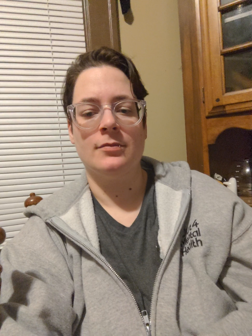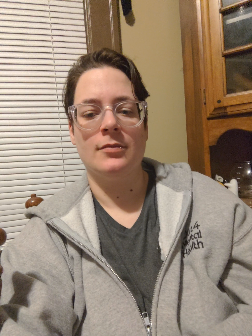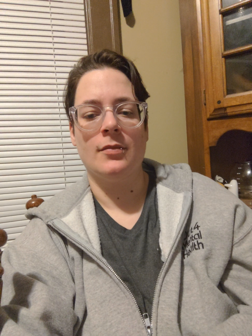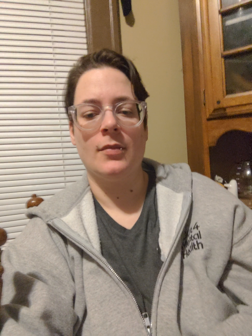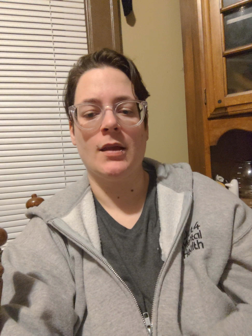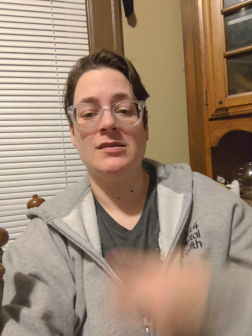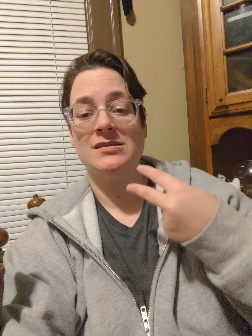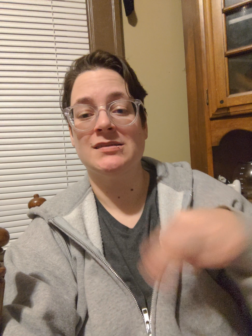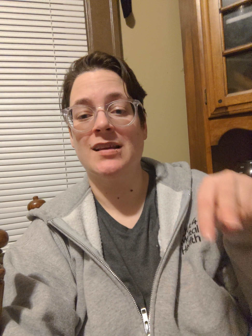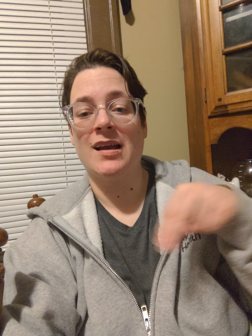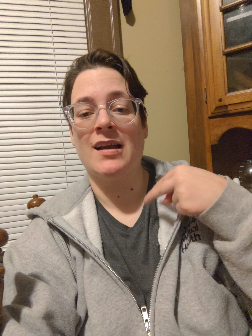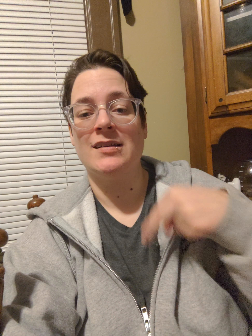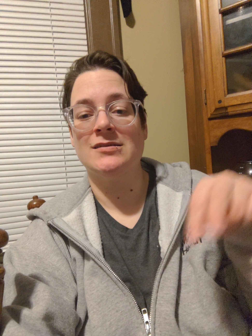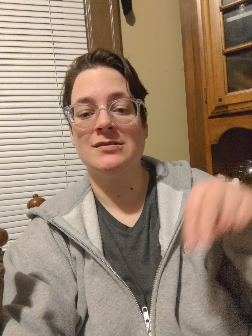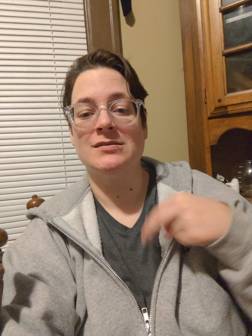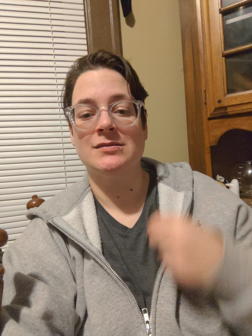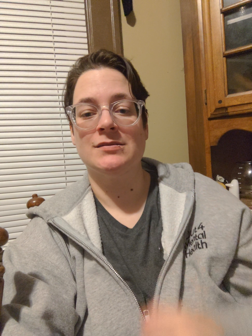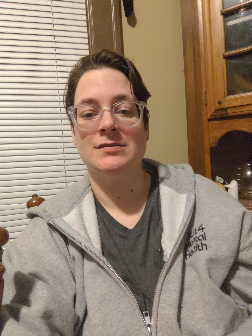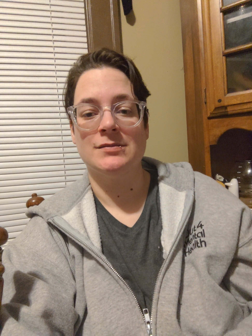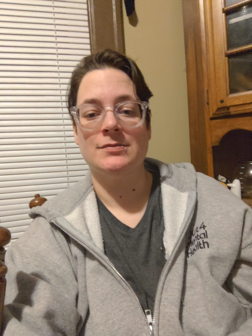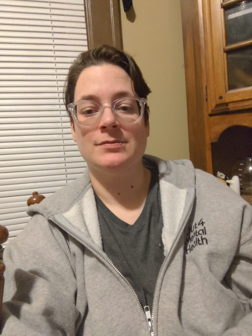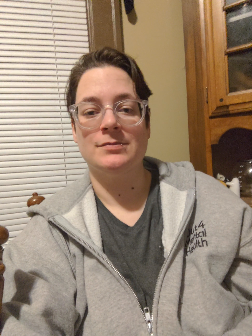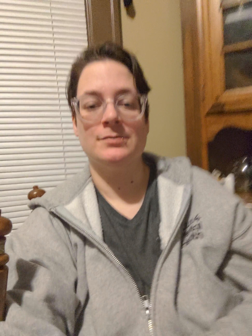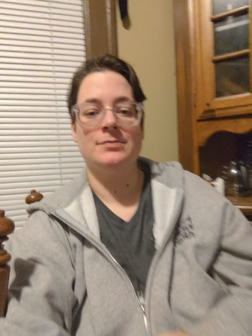dance